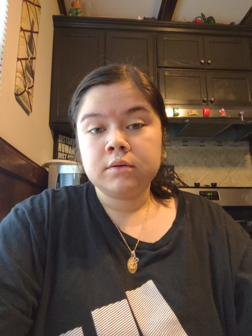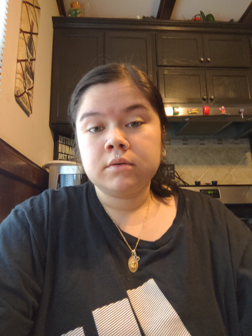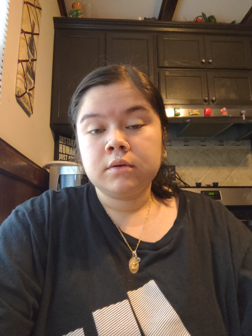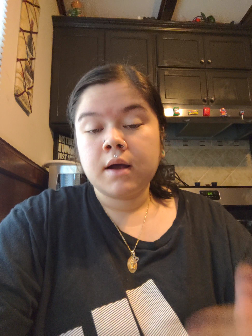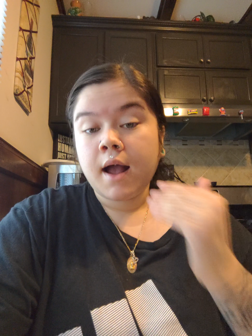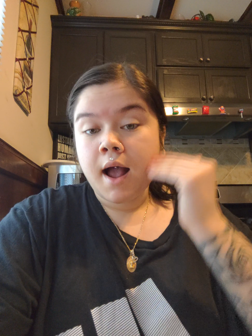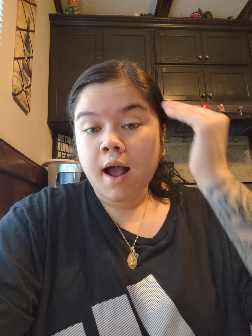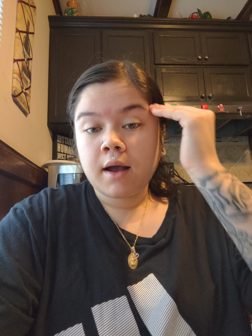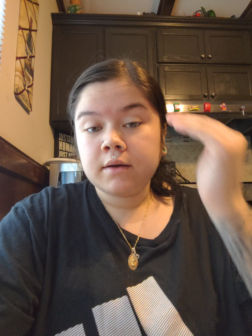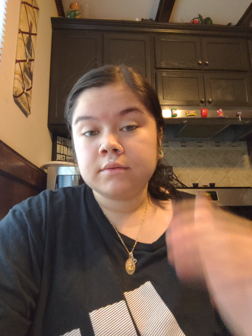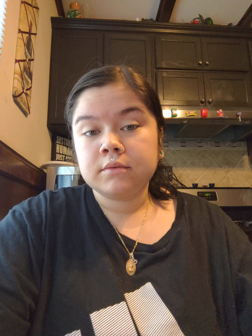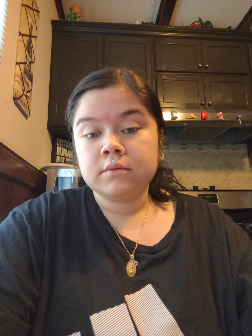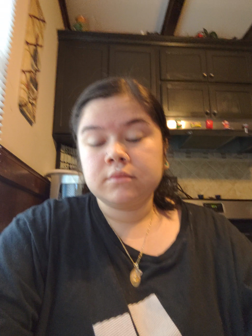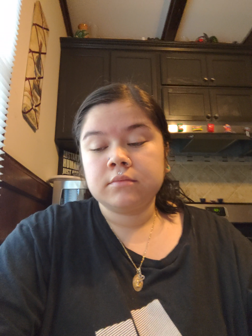head